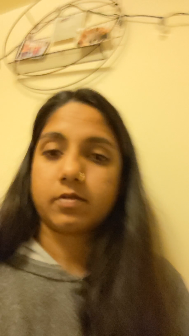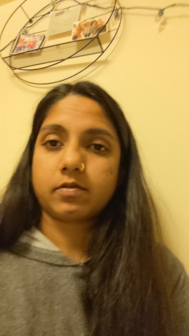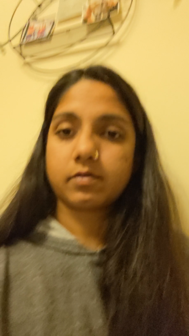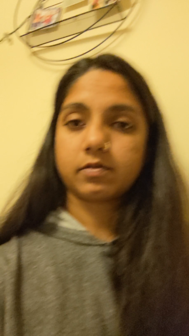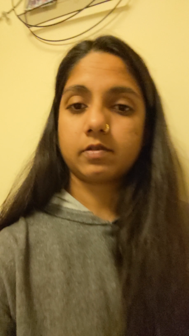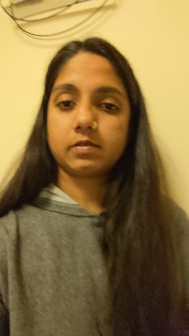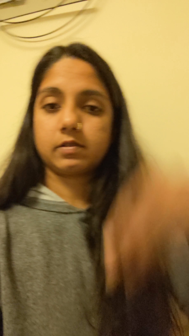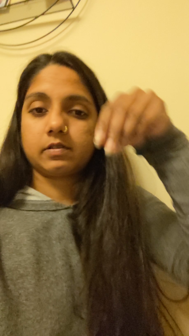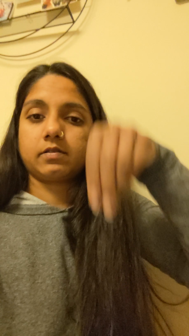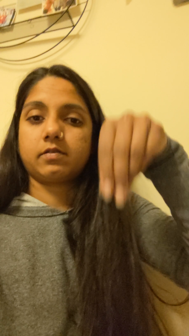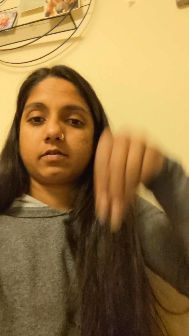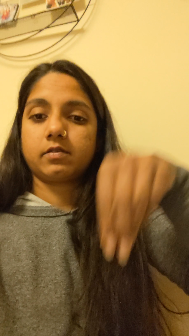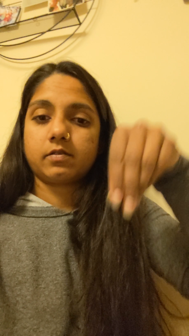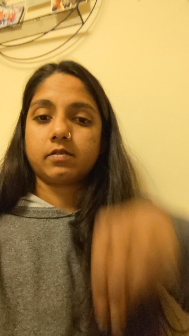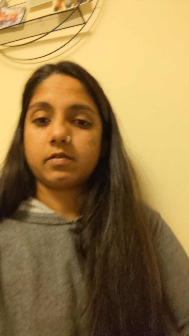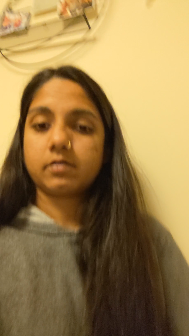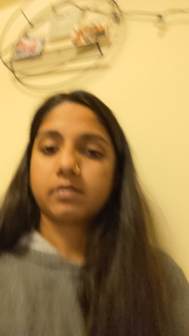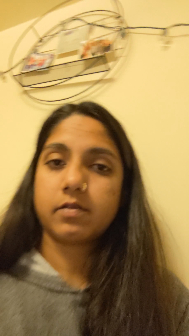inside